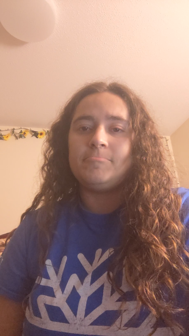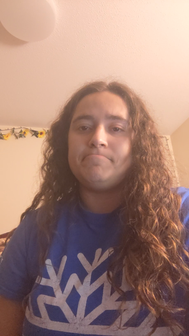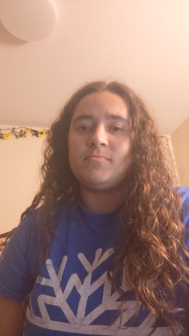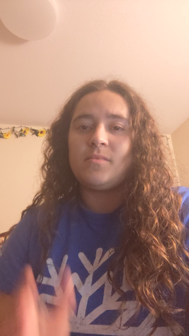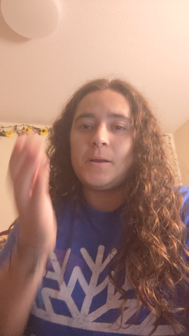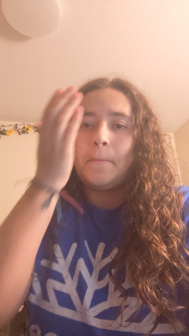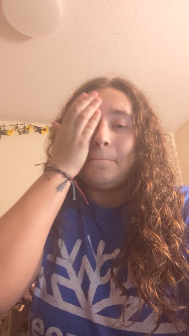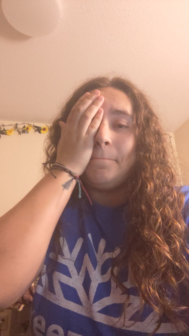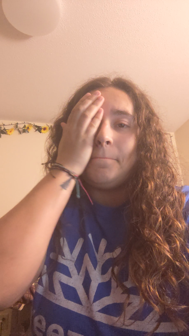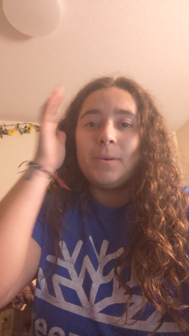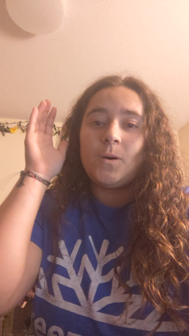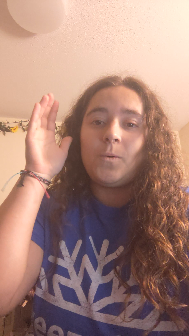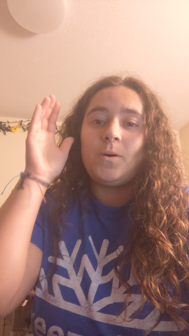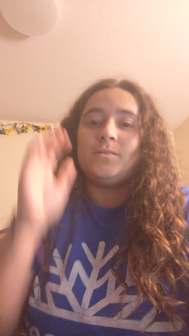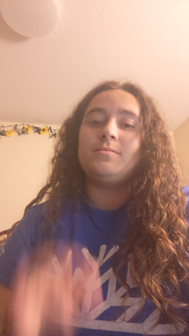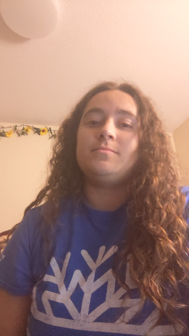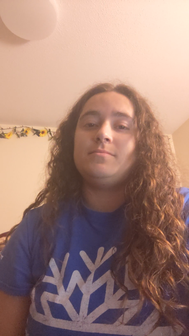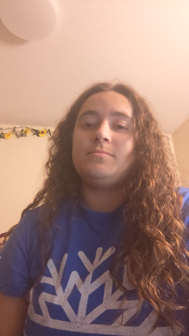peekaboo